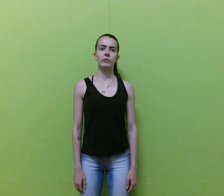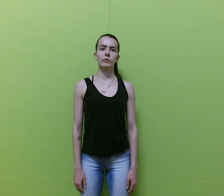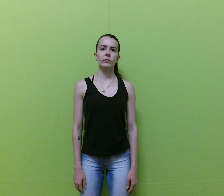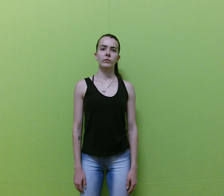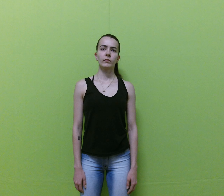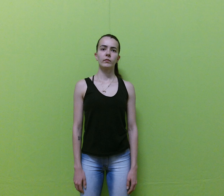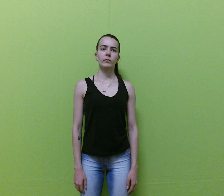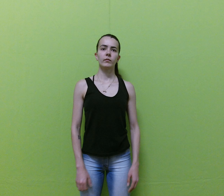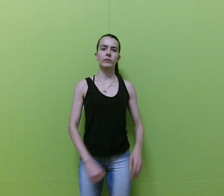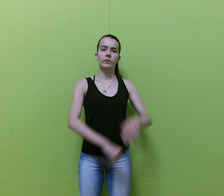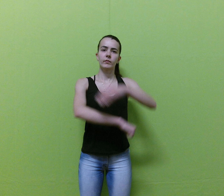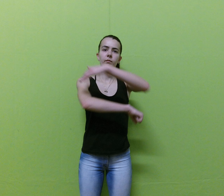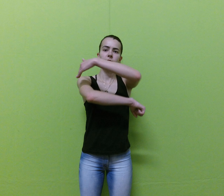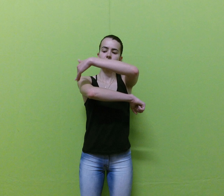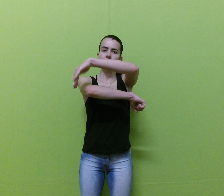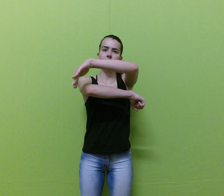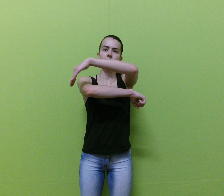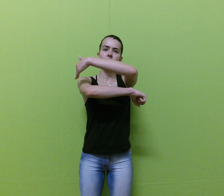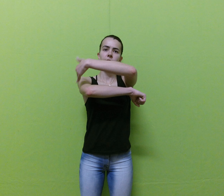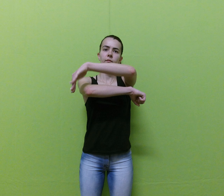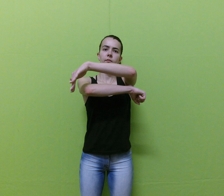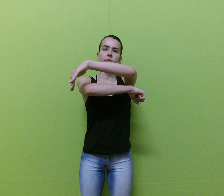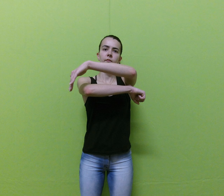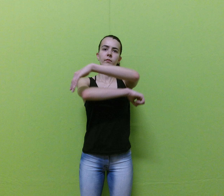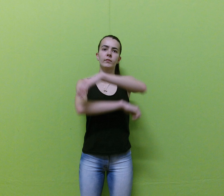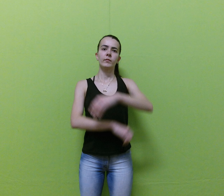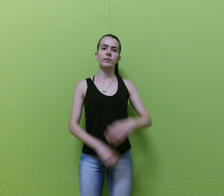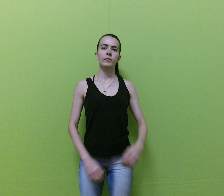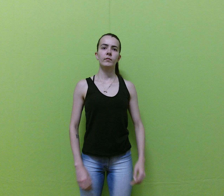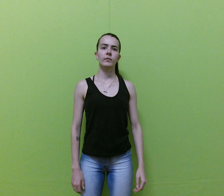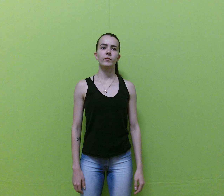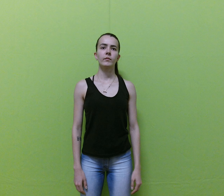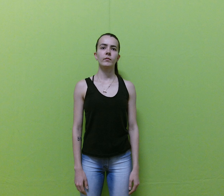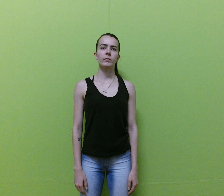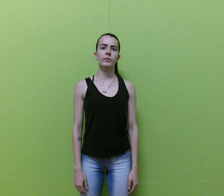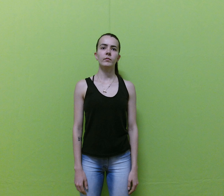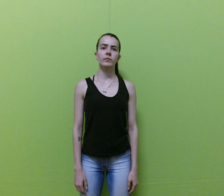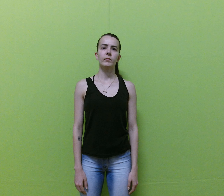esquina